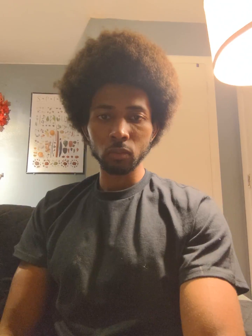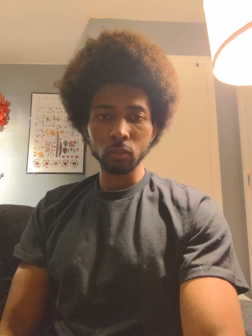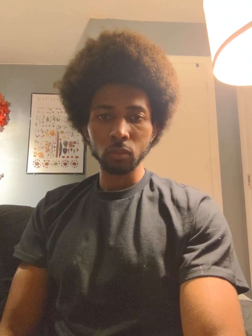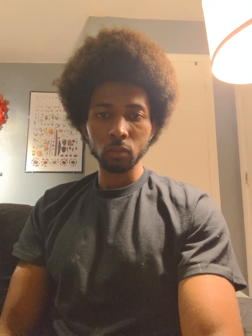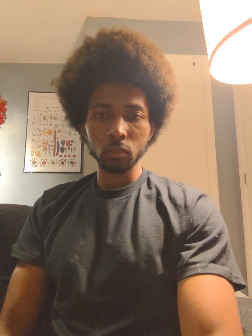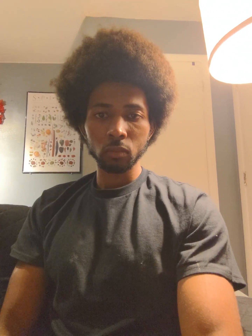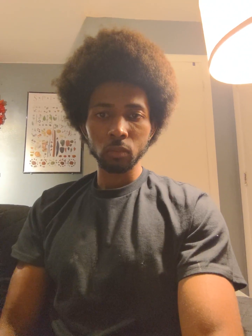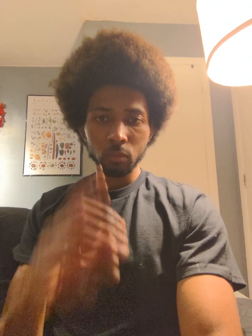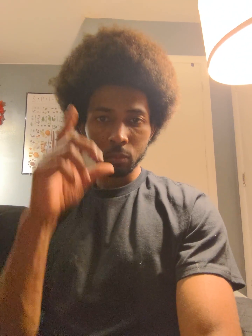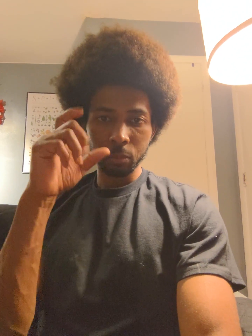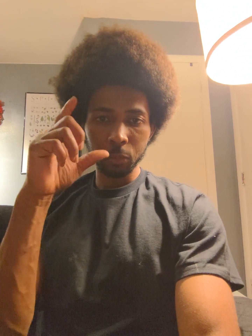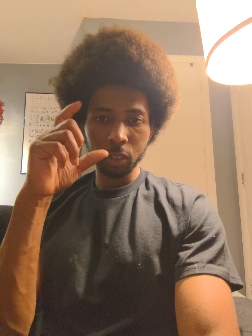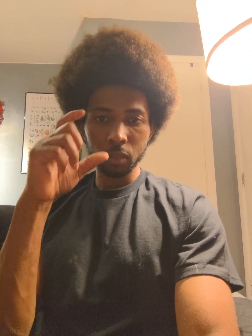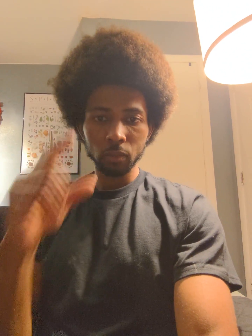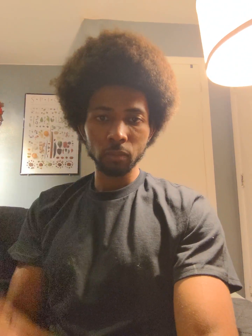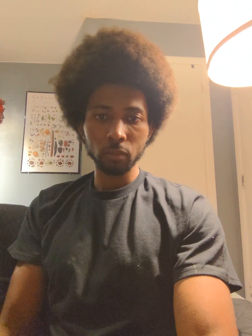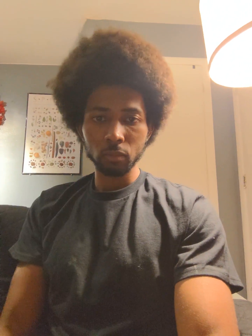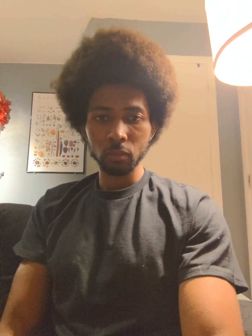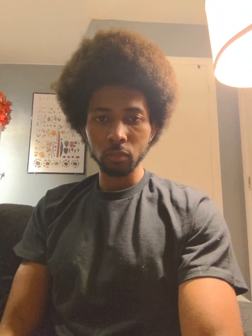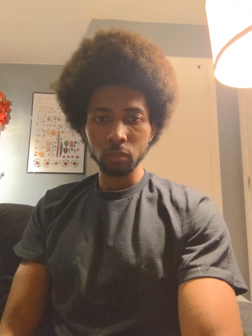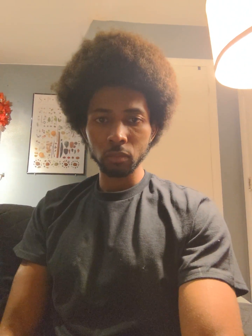camera